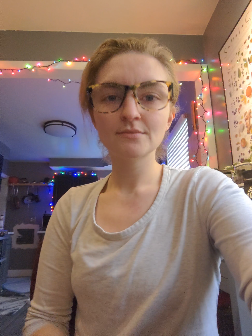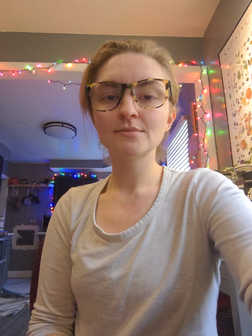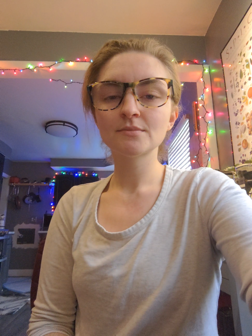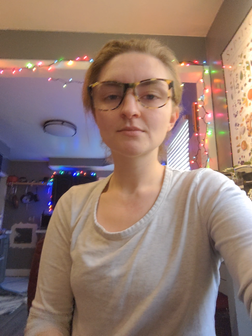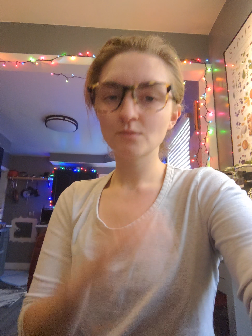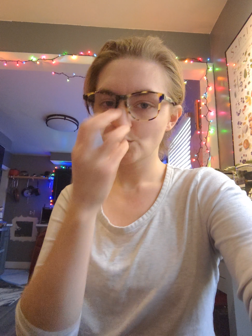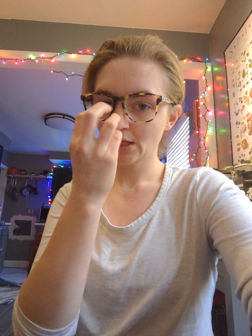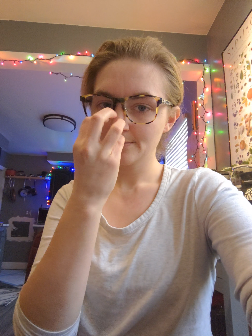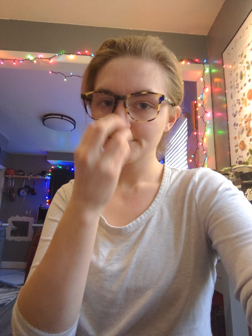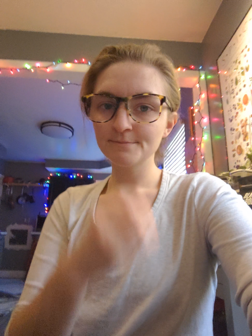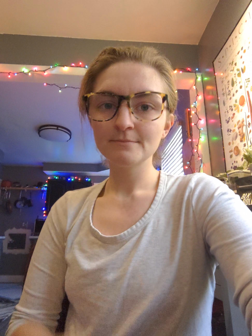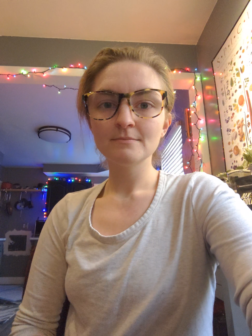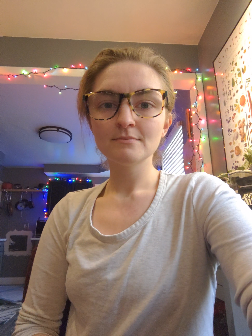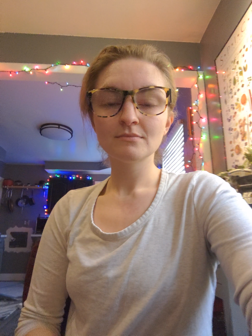clown